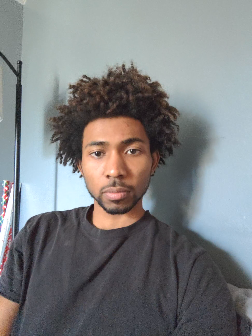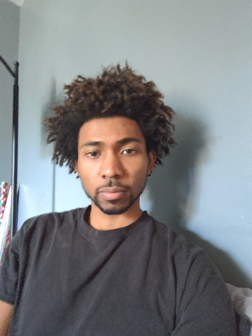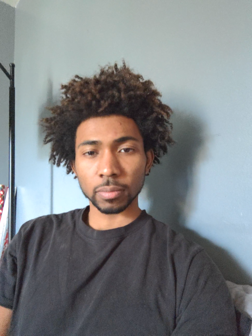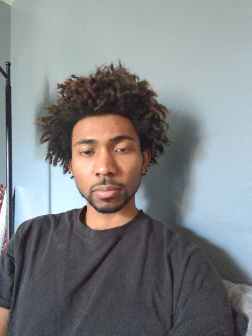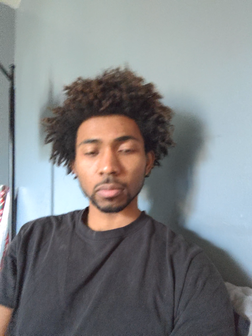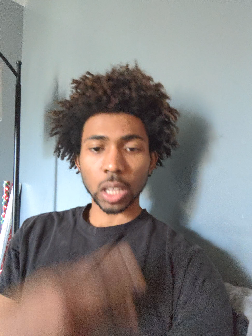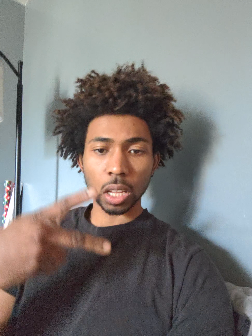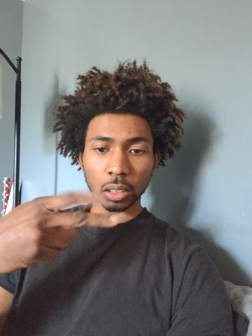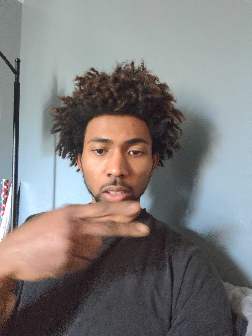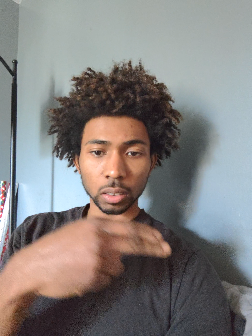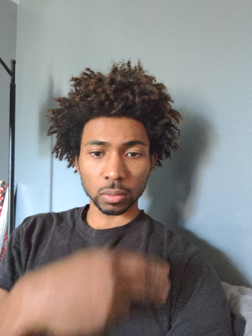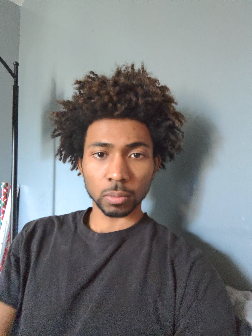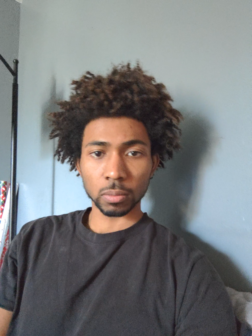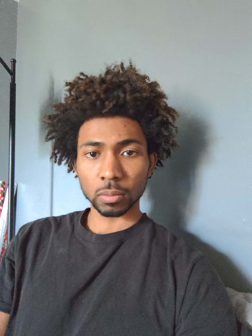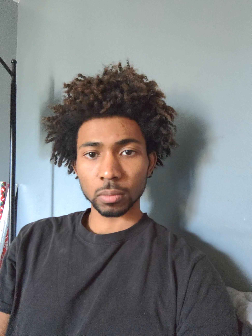cut